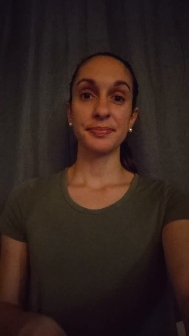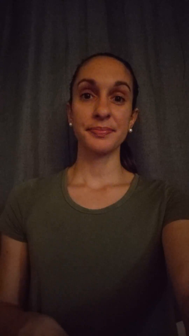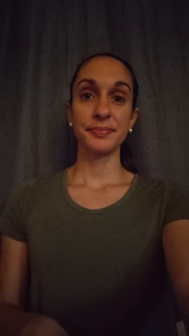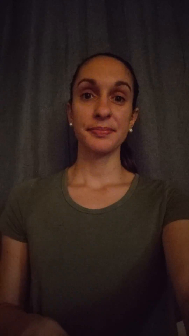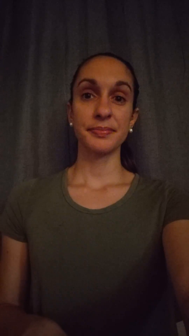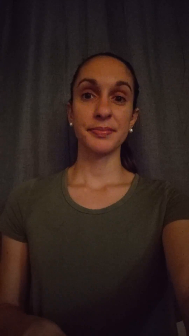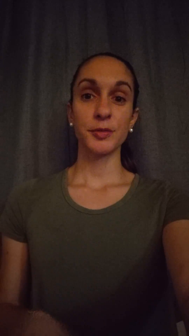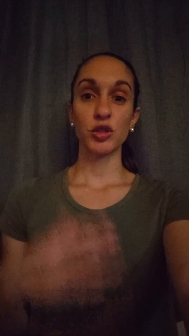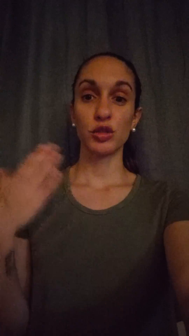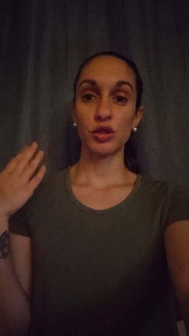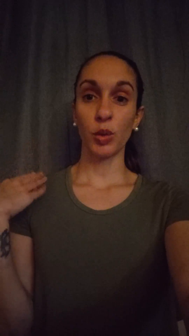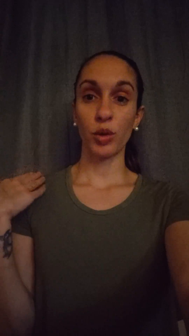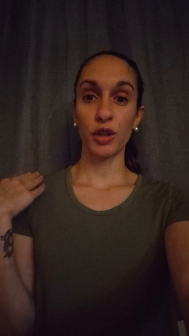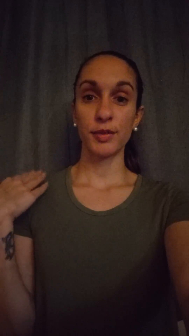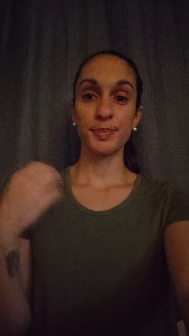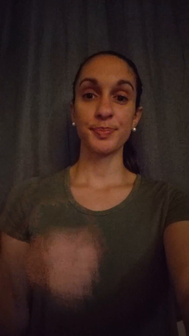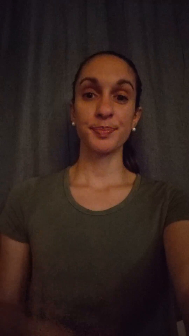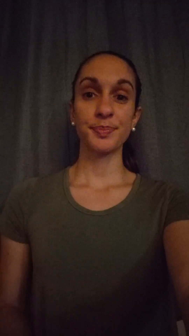shoulder